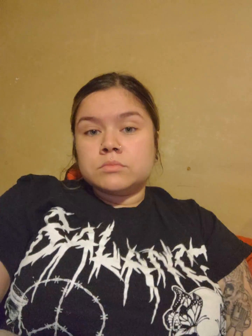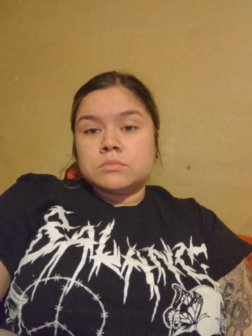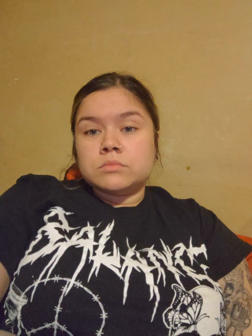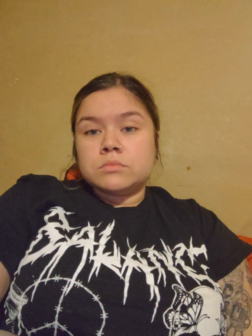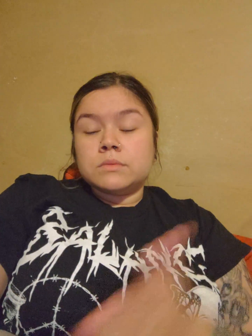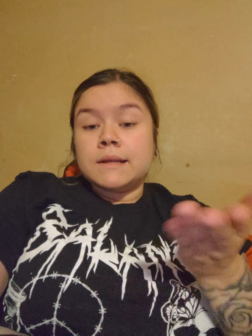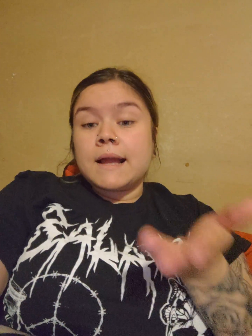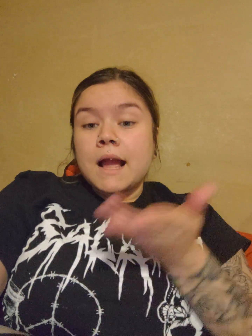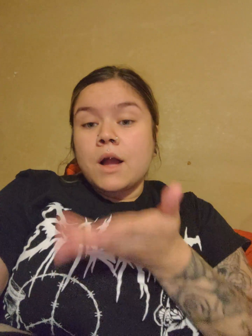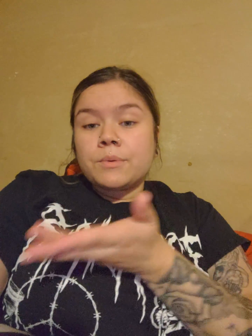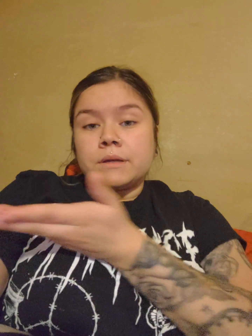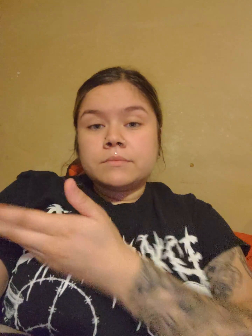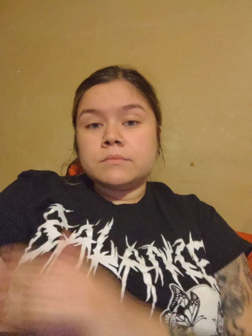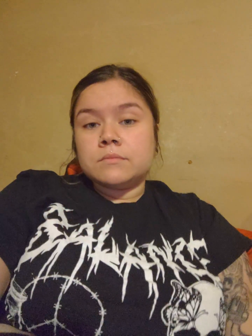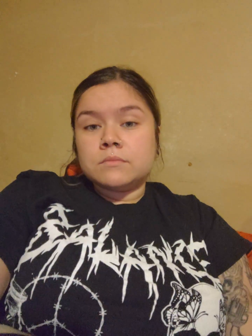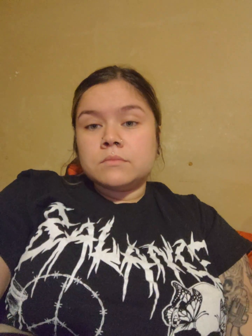carry